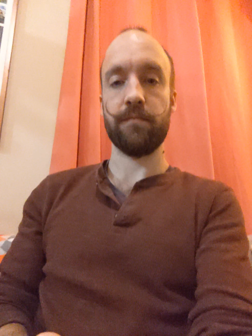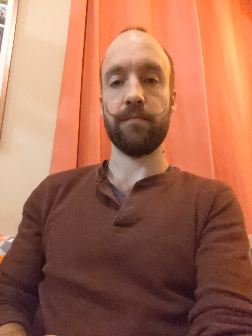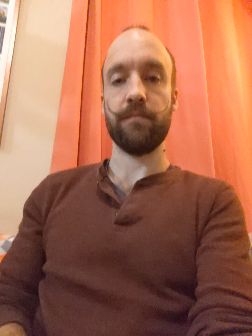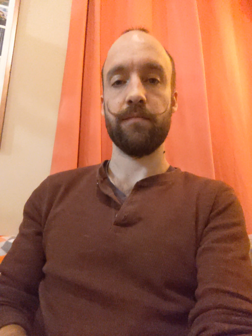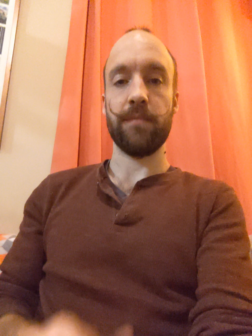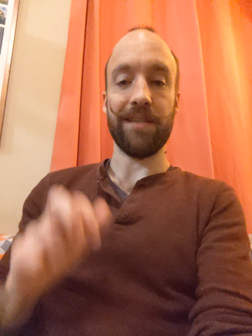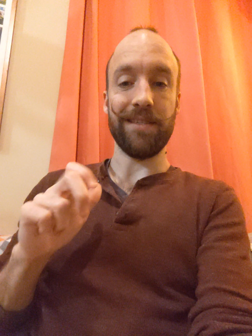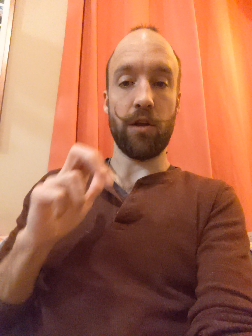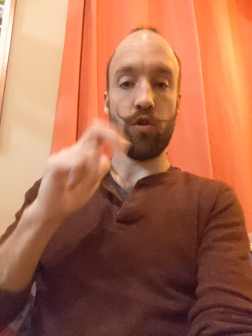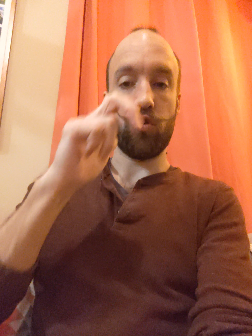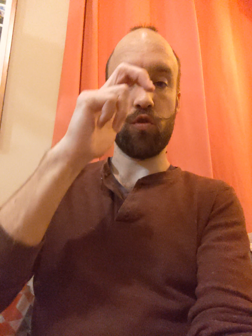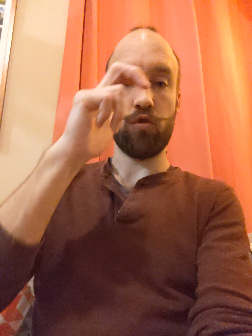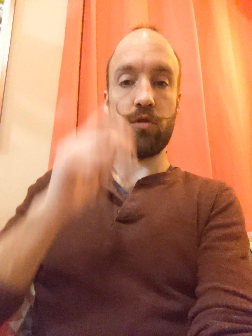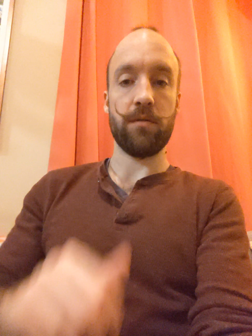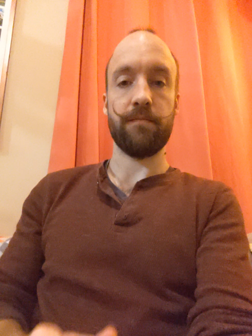stairs